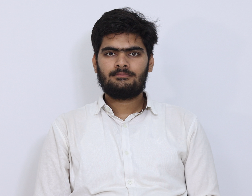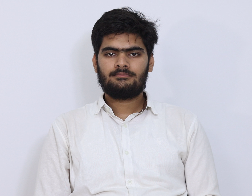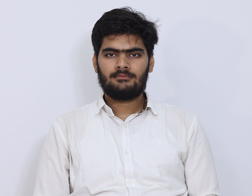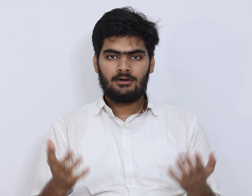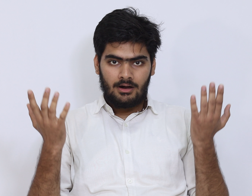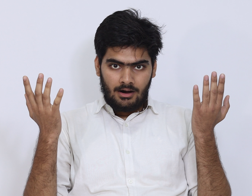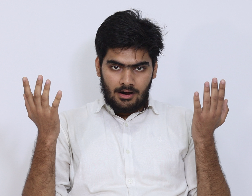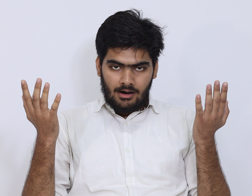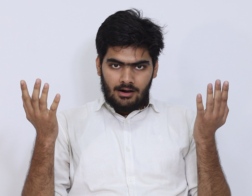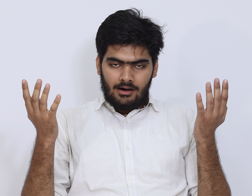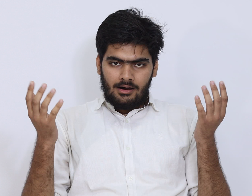surprise